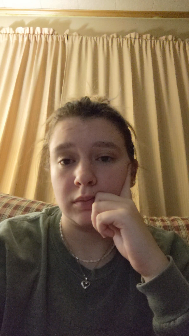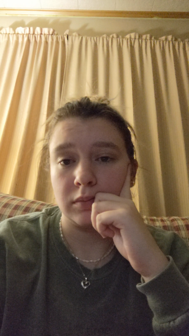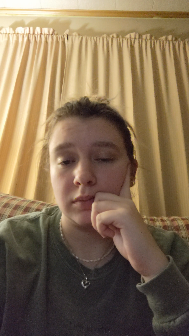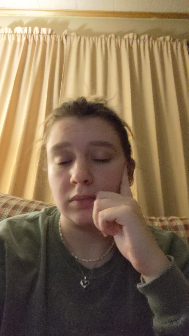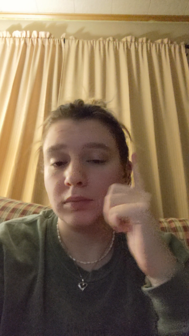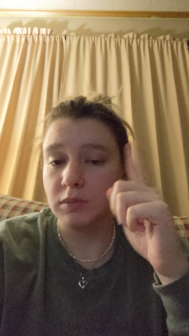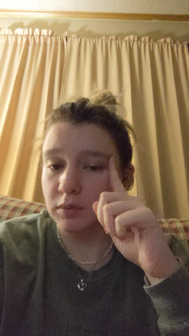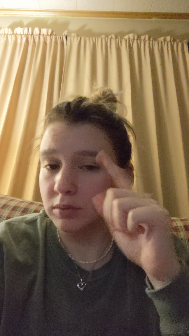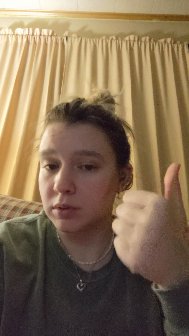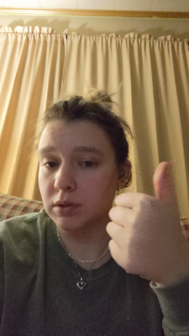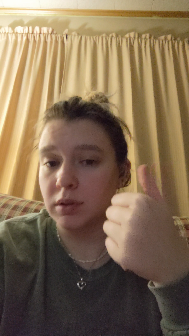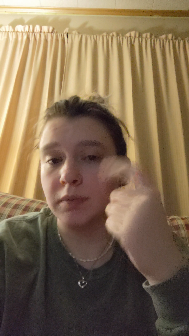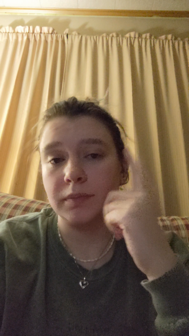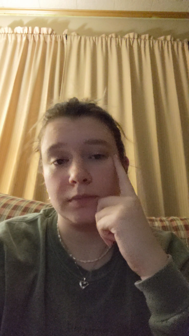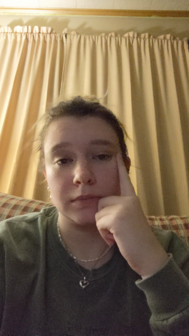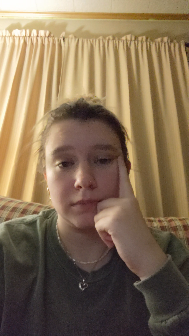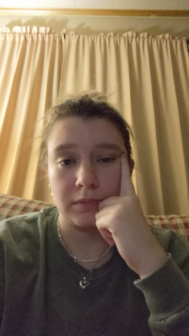dime